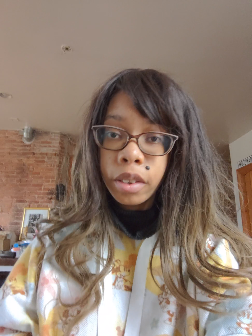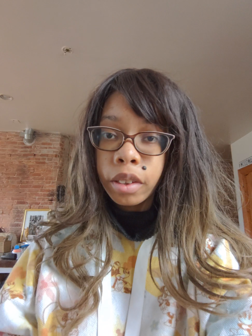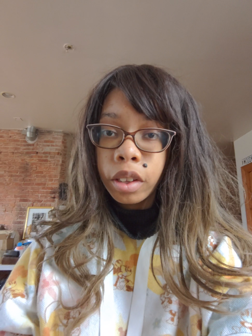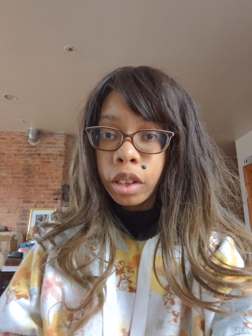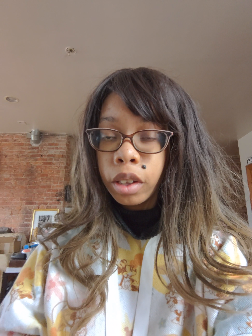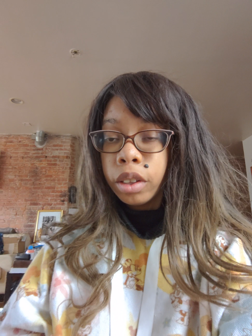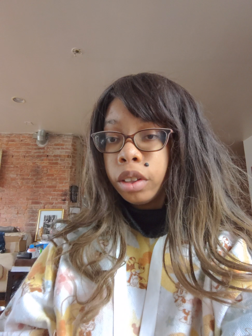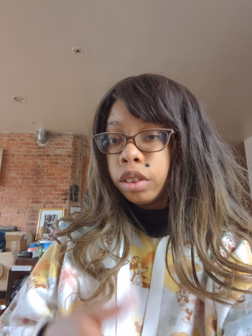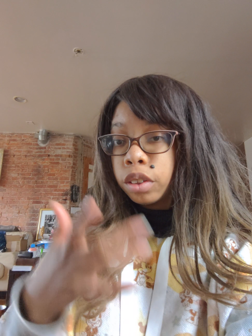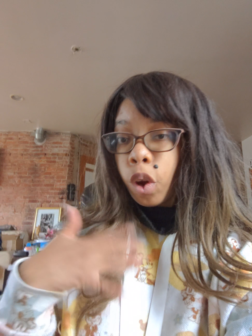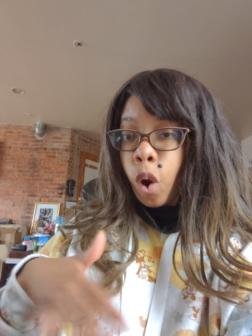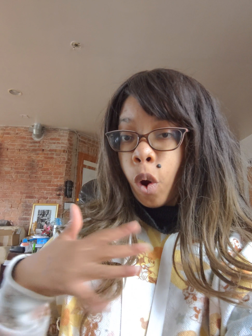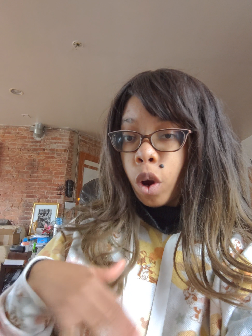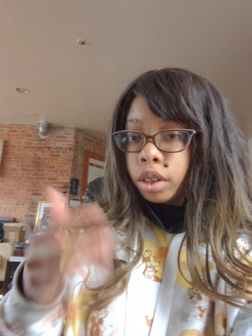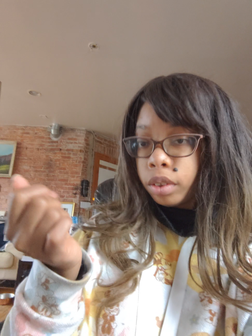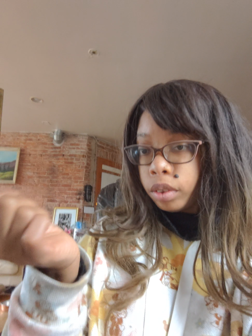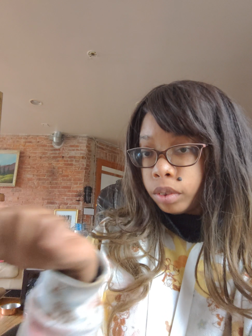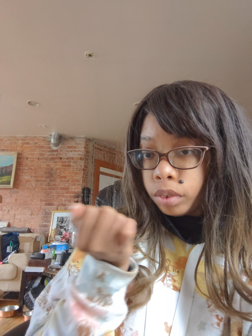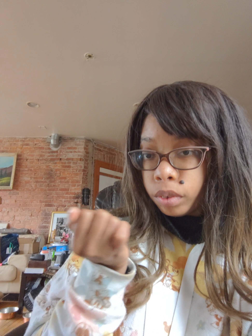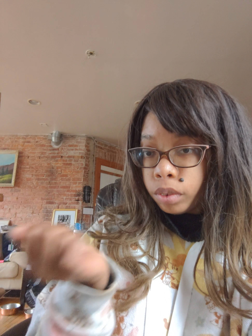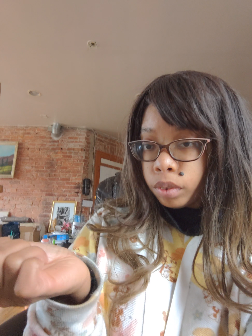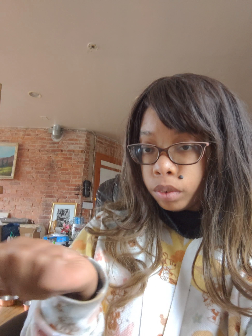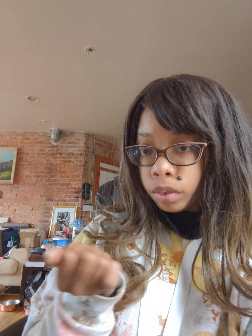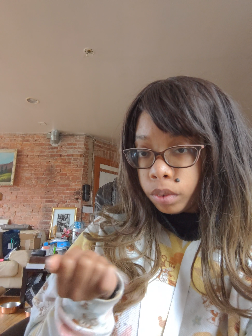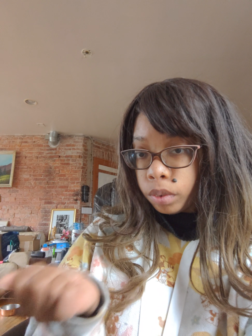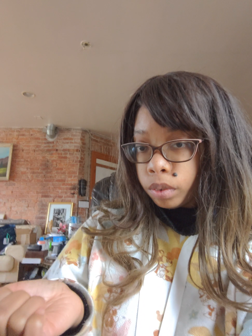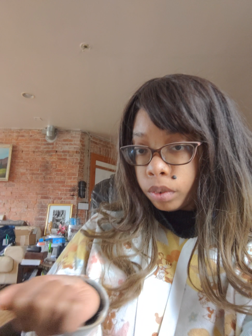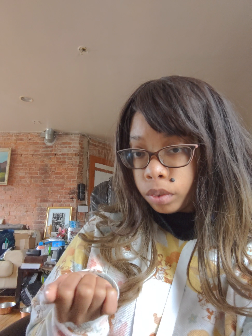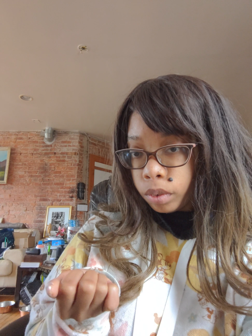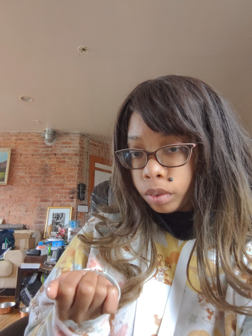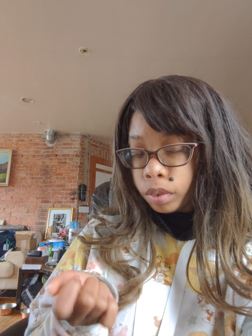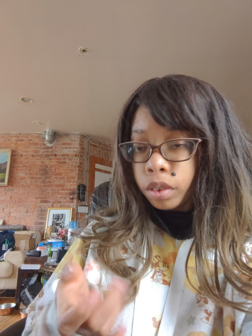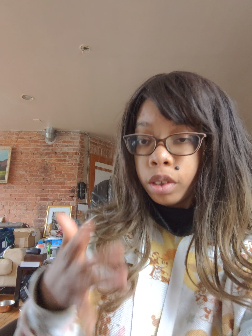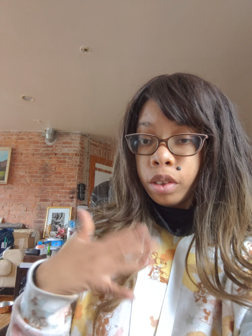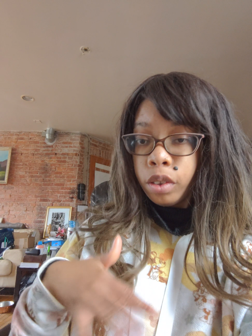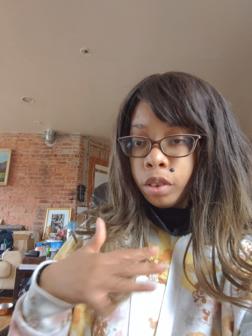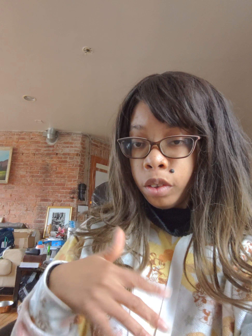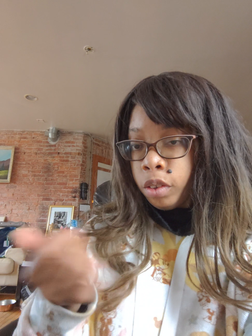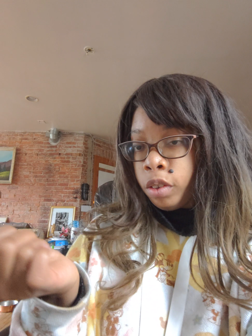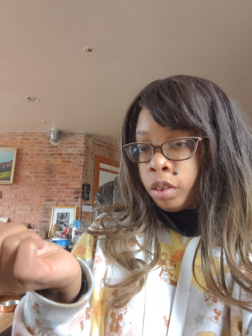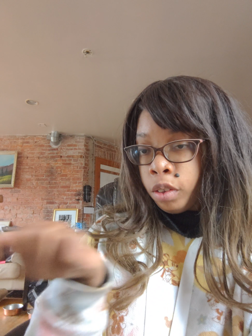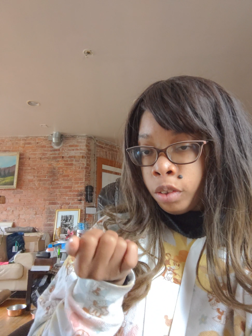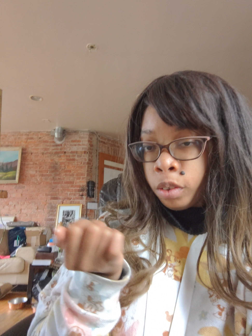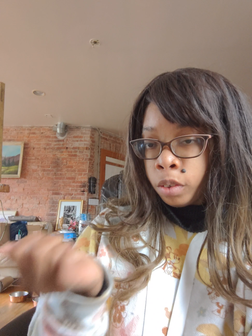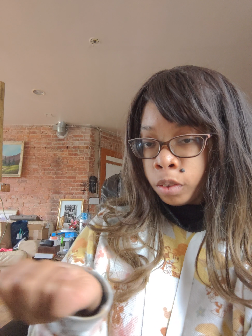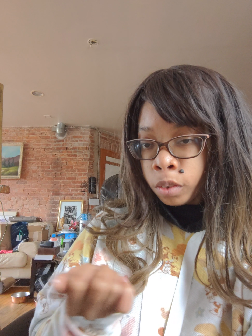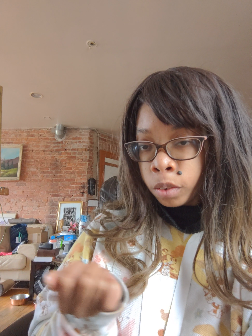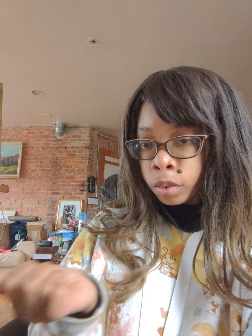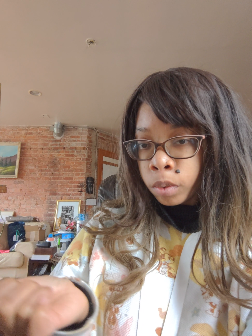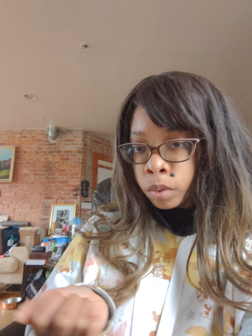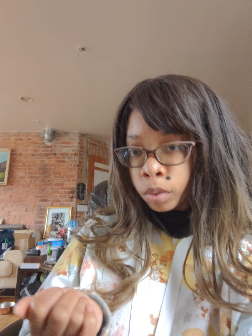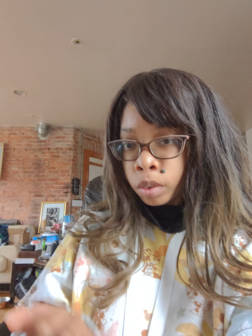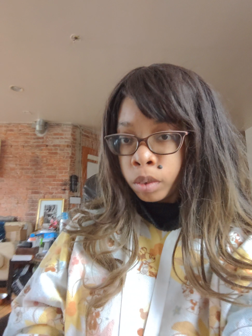drawer